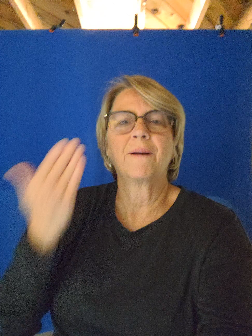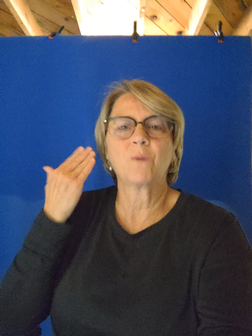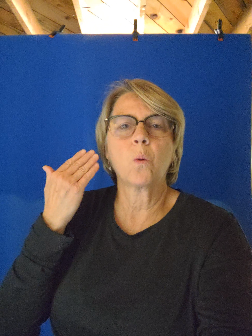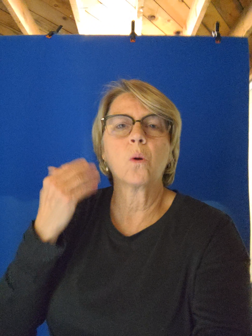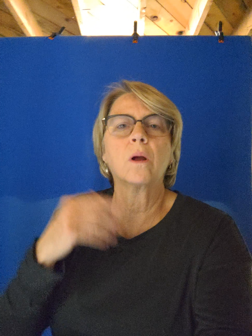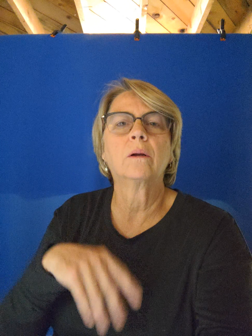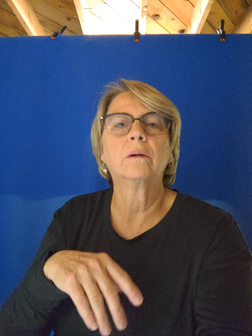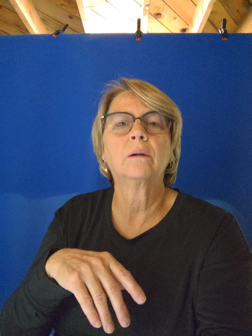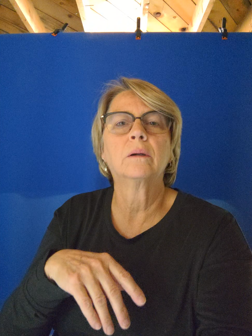before